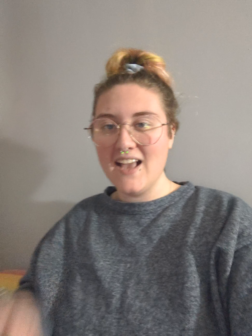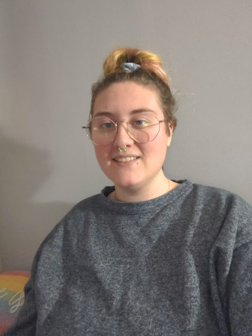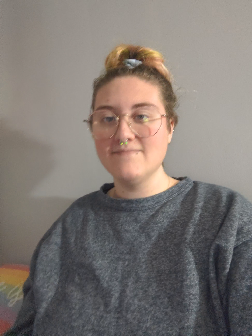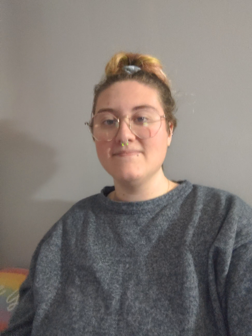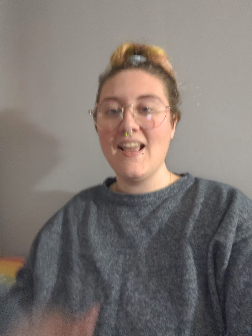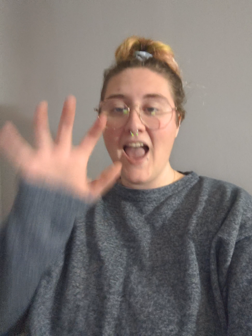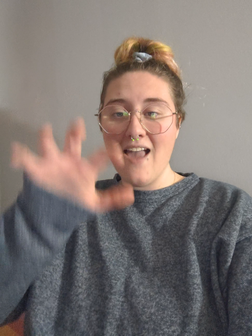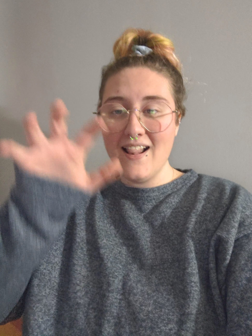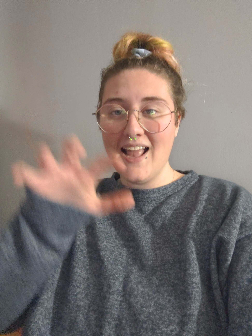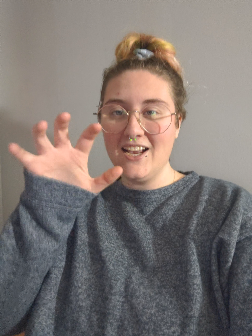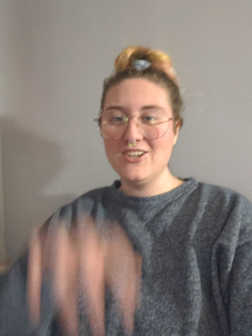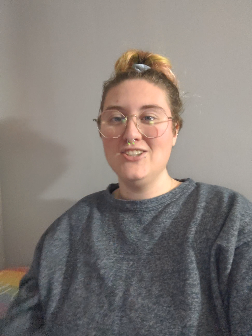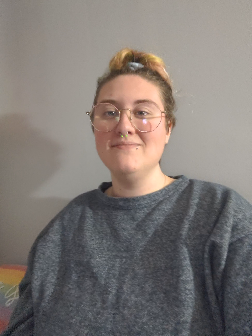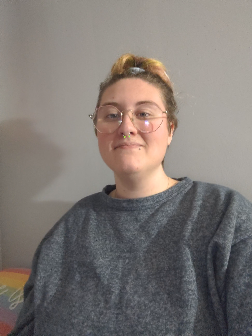alligator